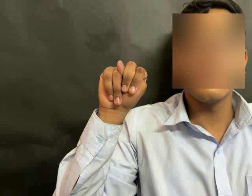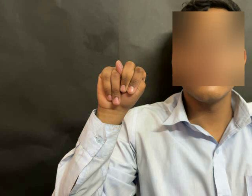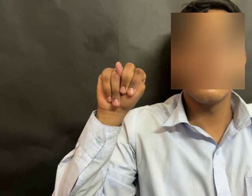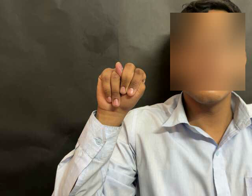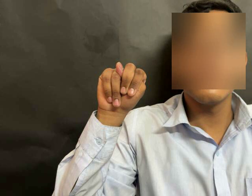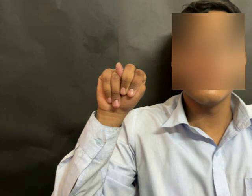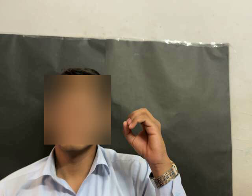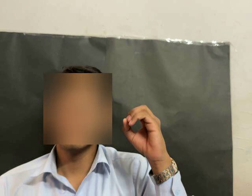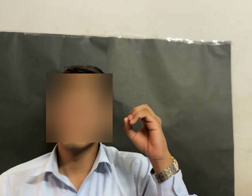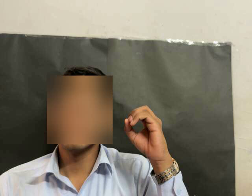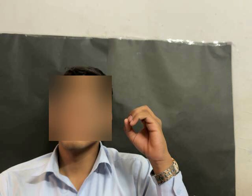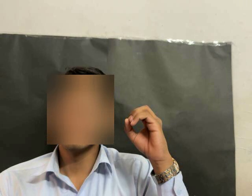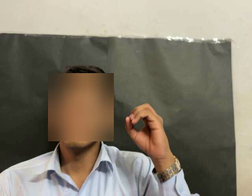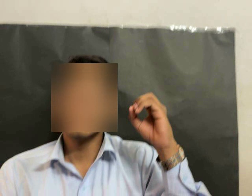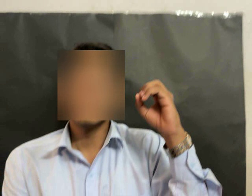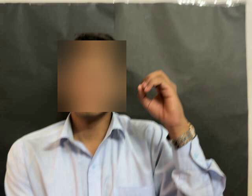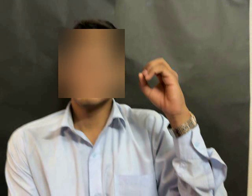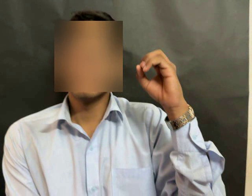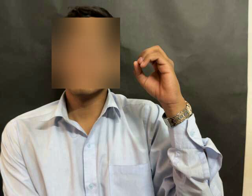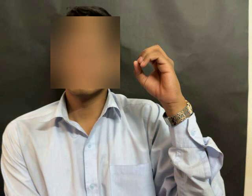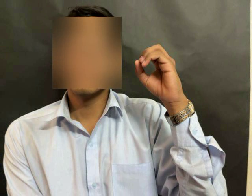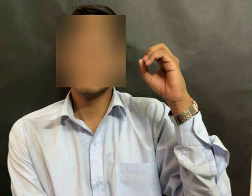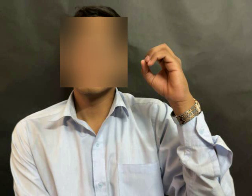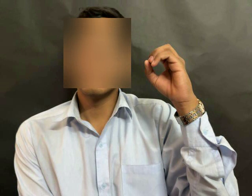O